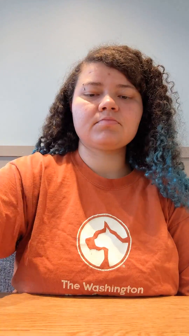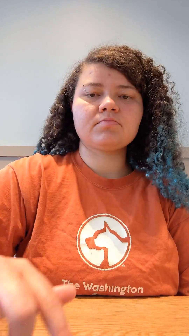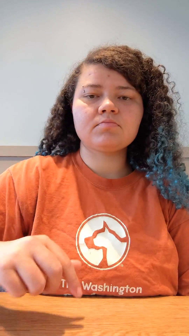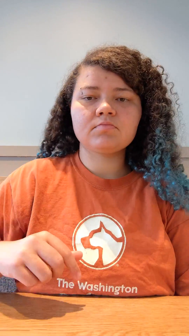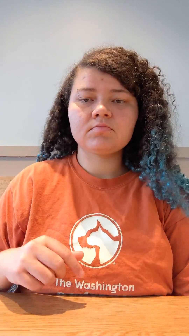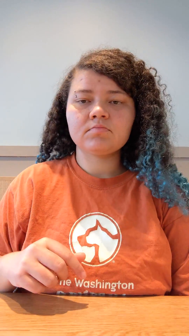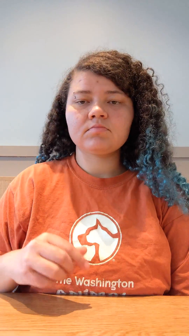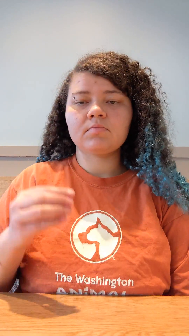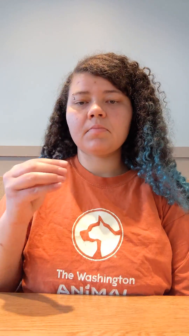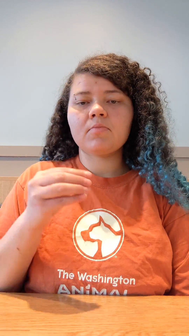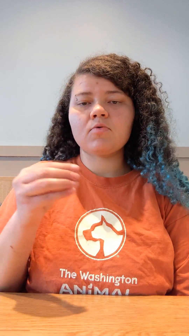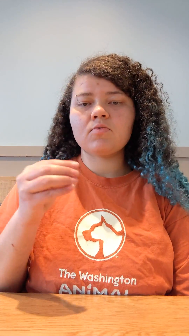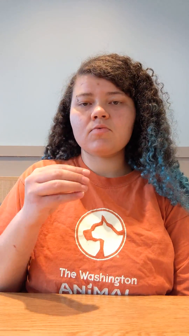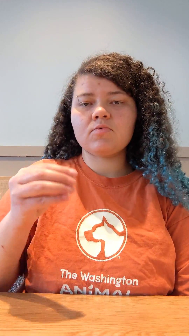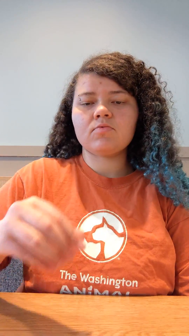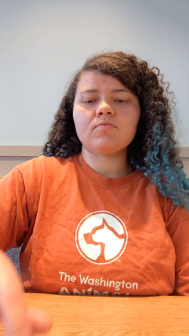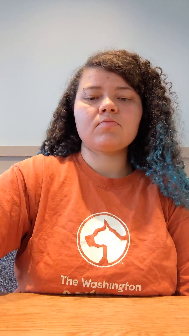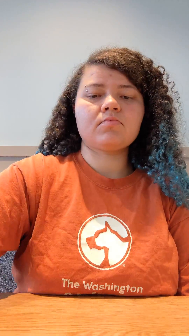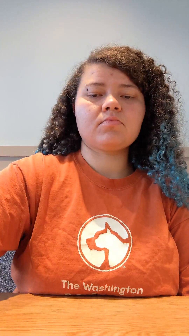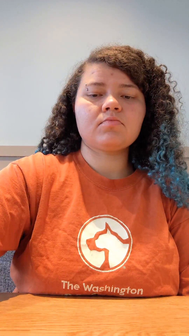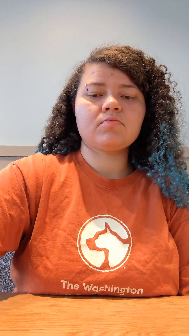more